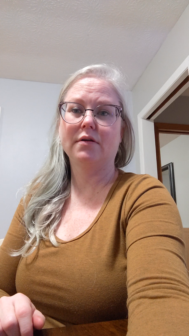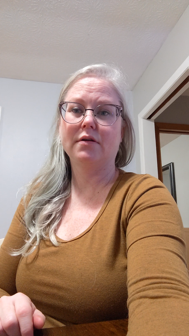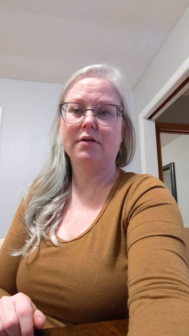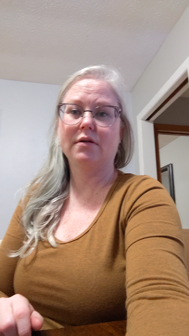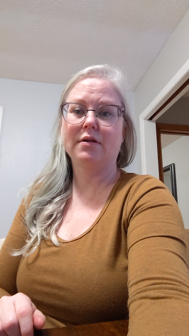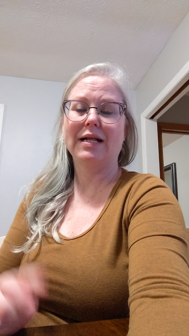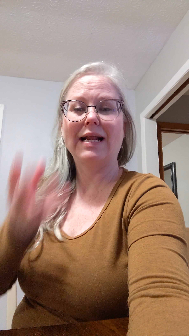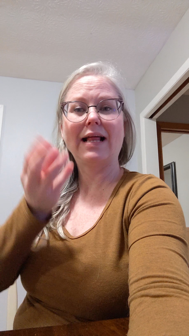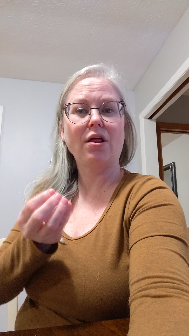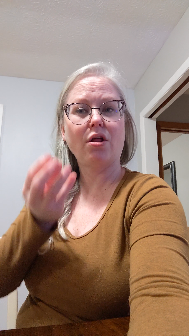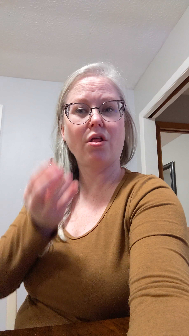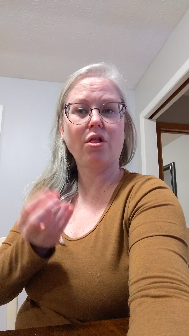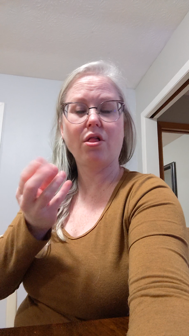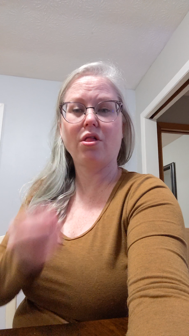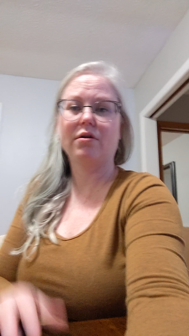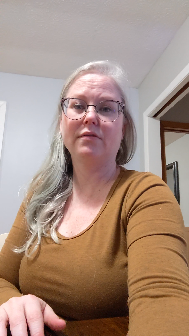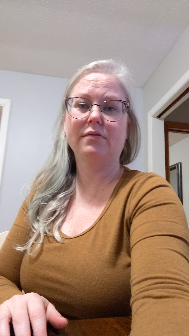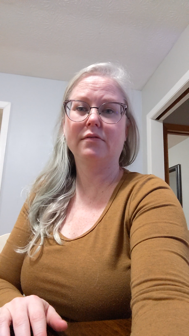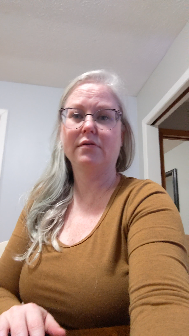gentle